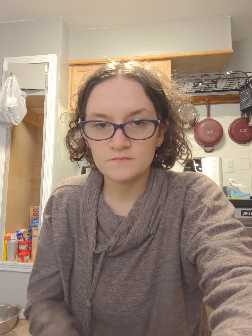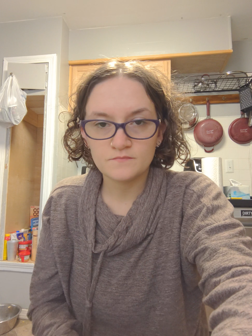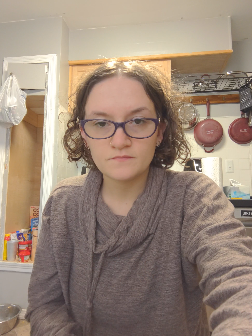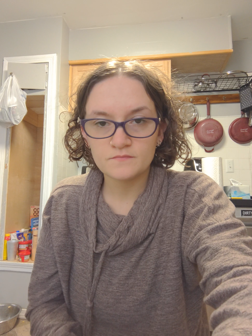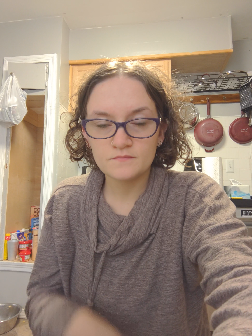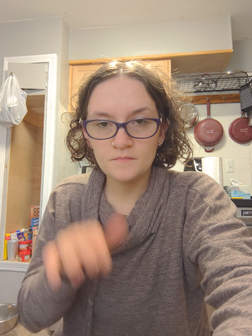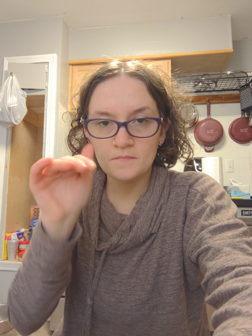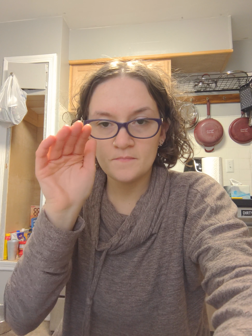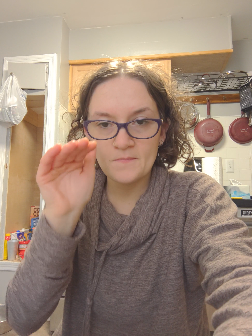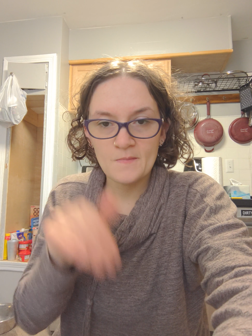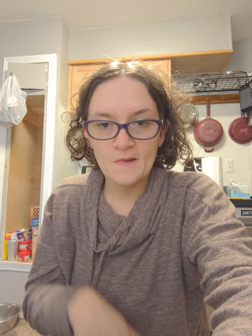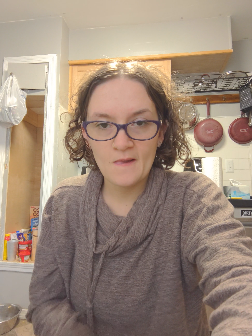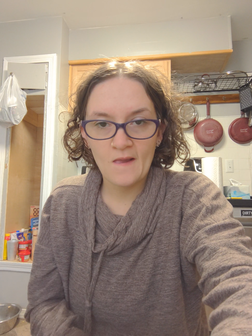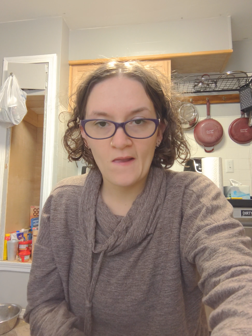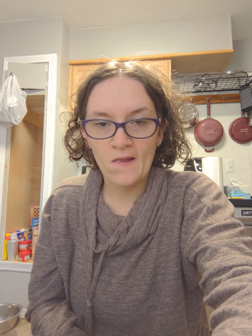bye